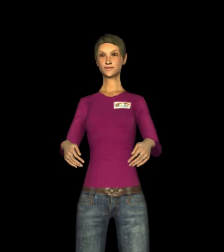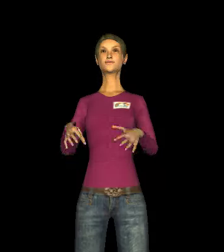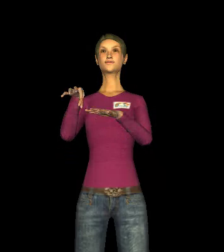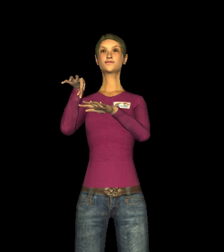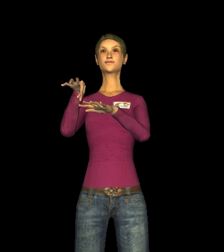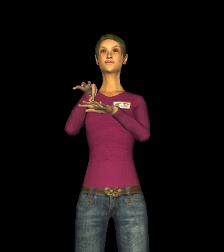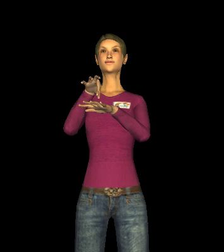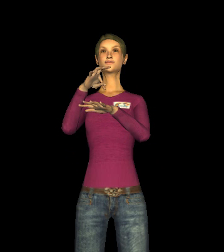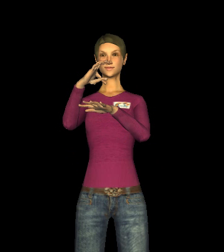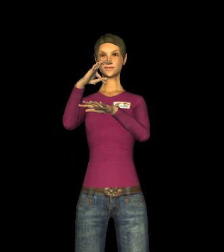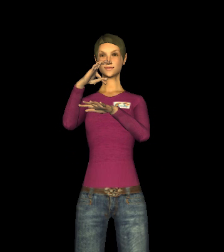زواج